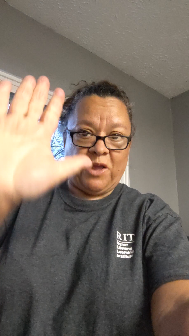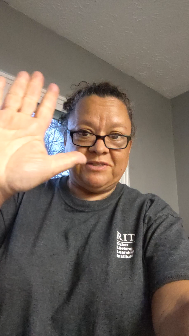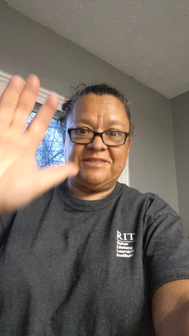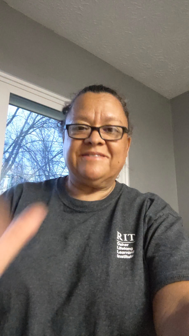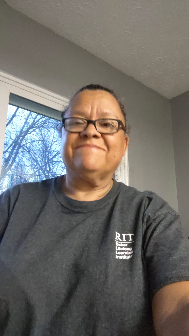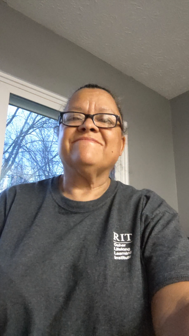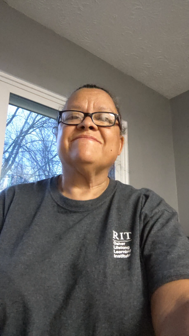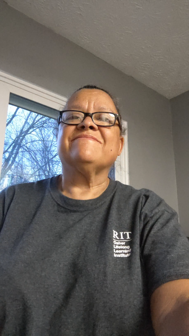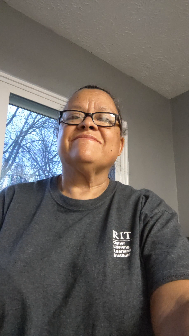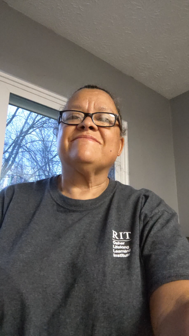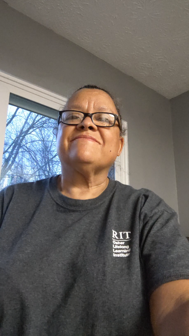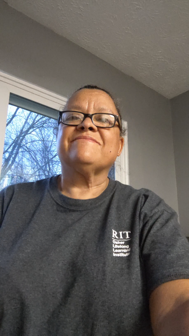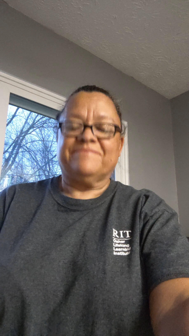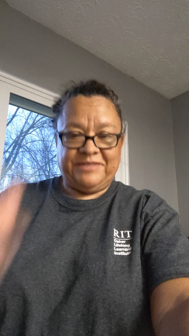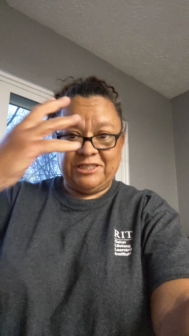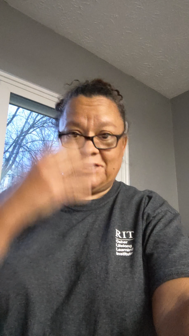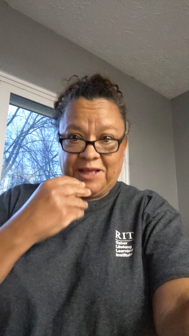asleep